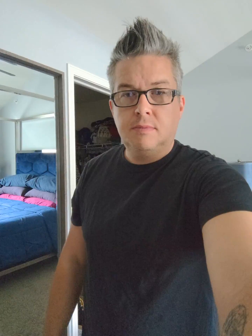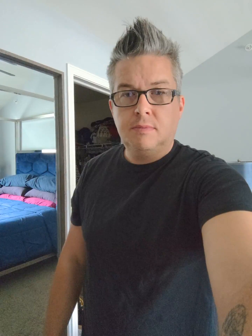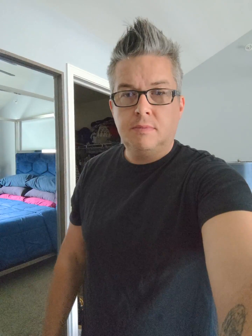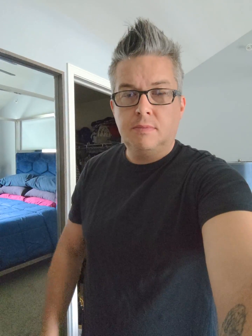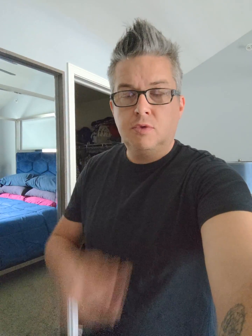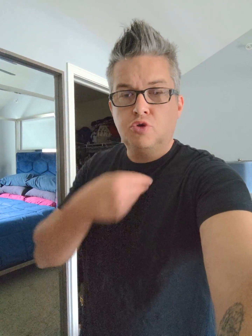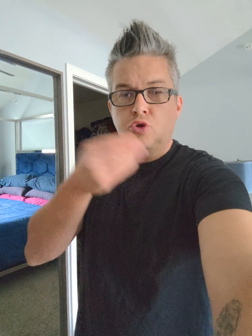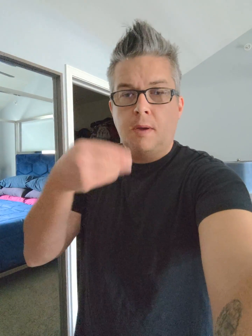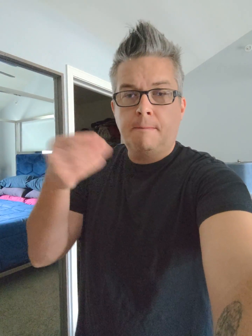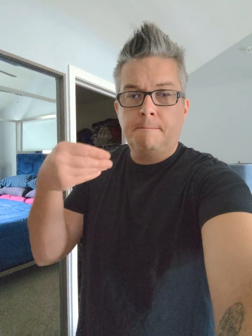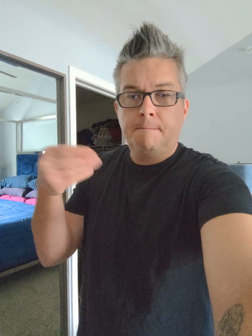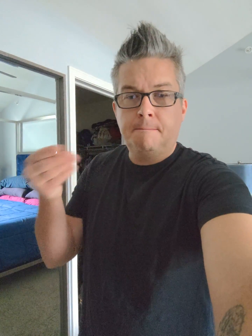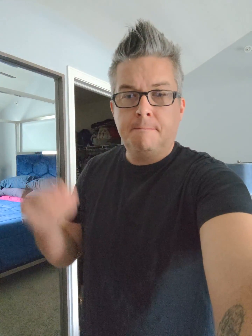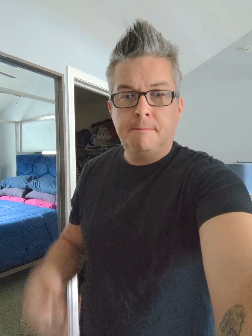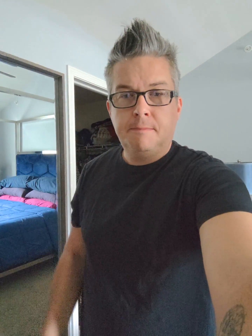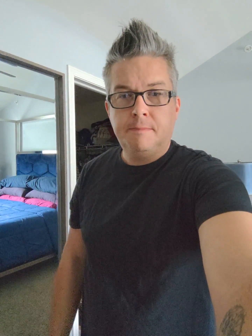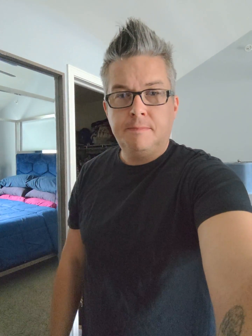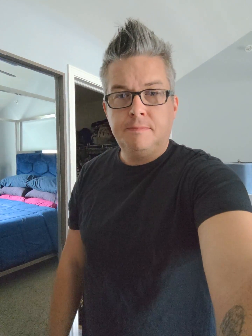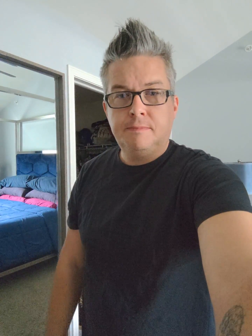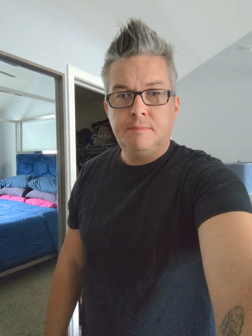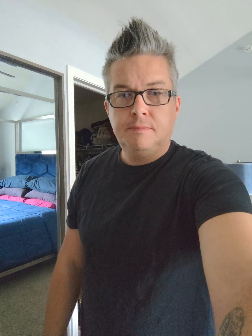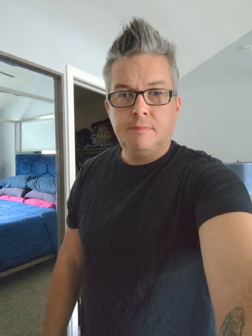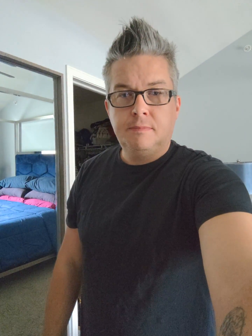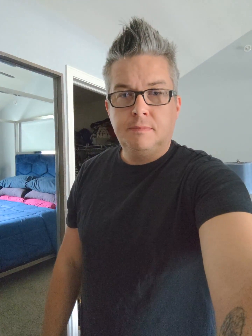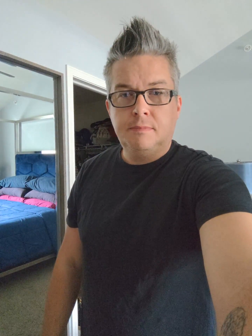shopping